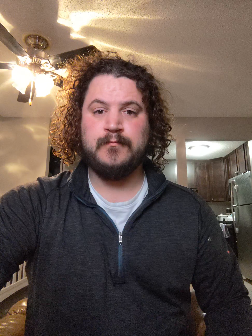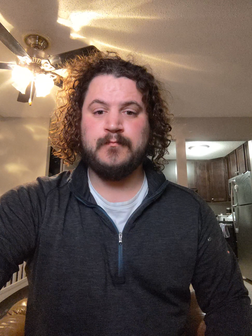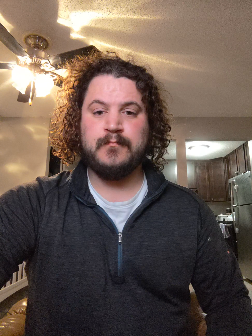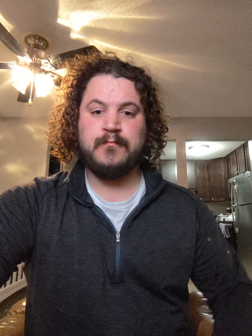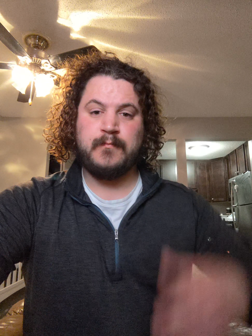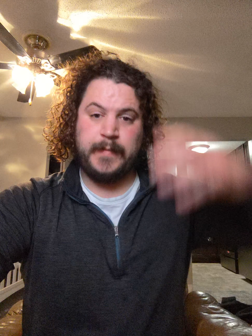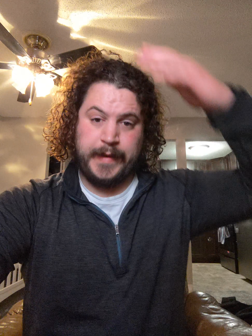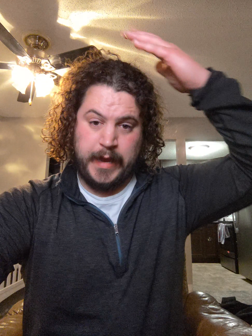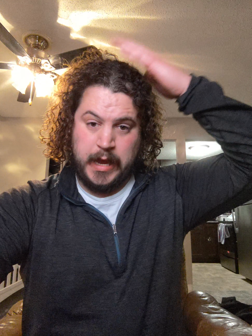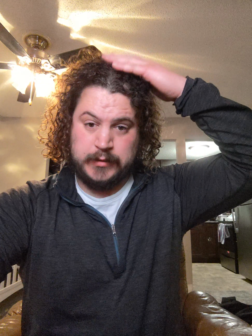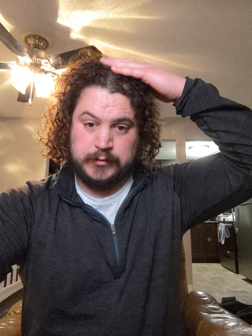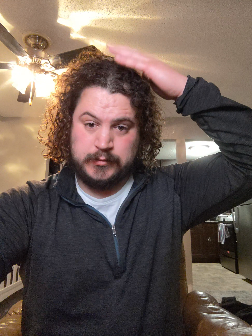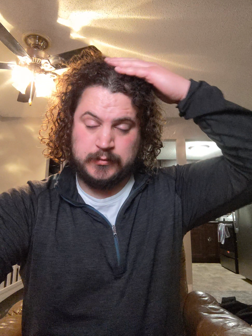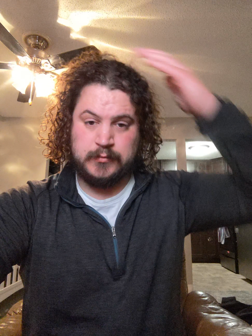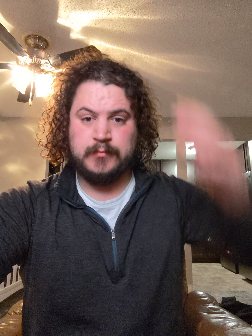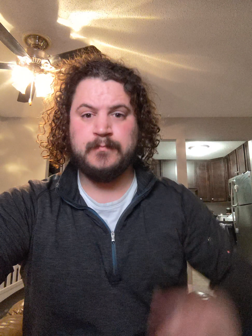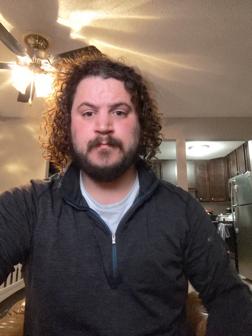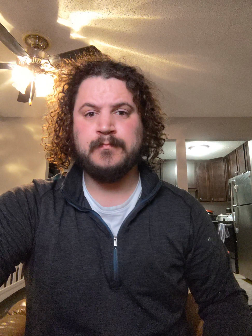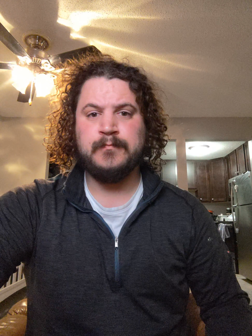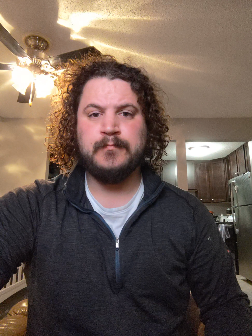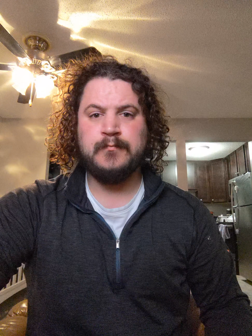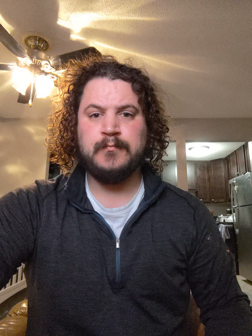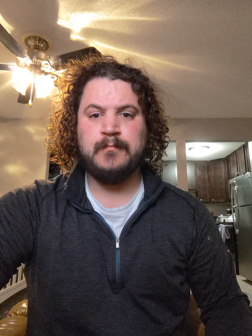hat